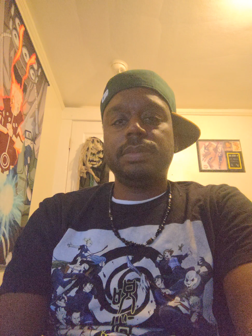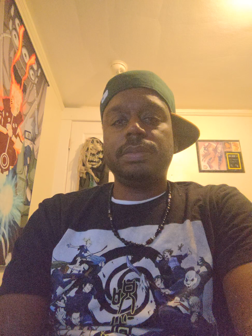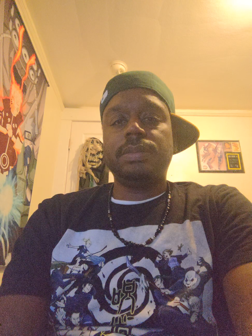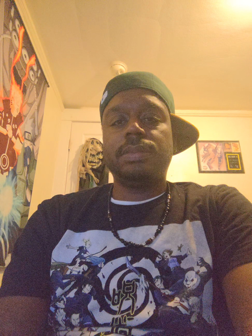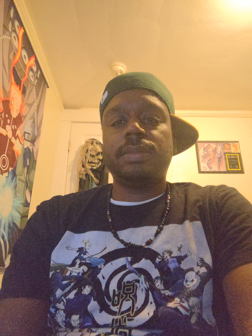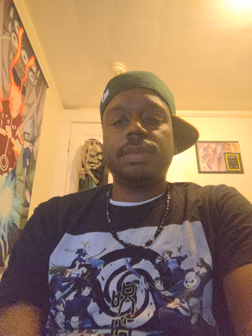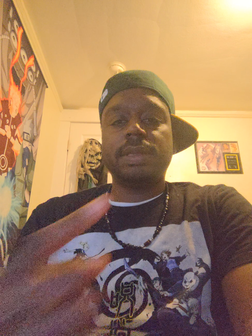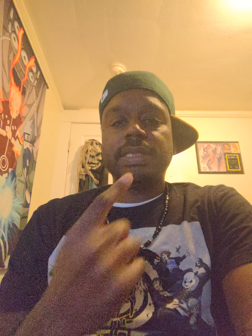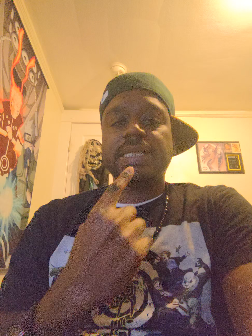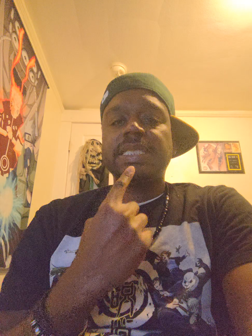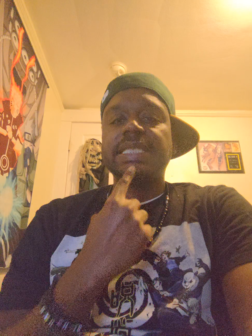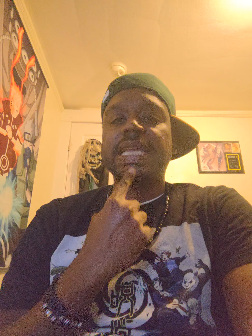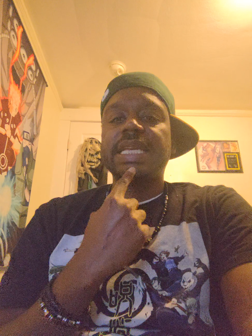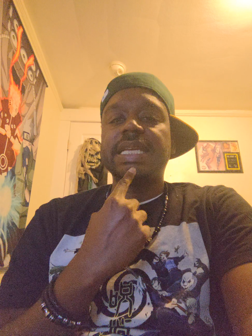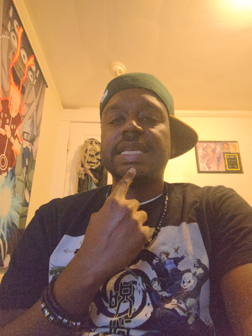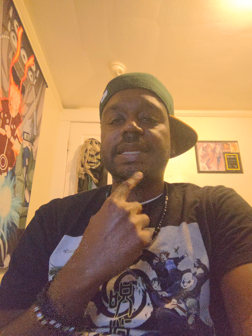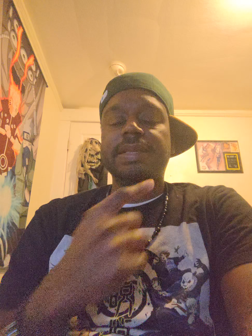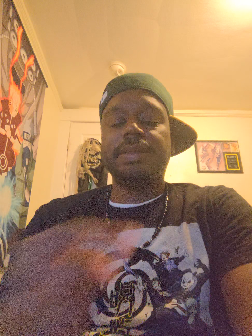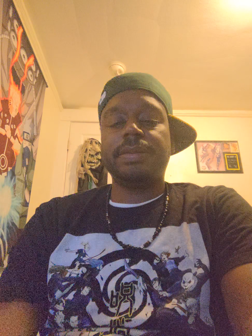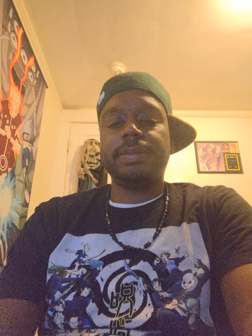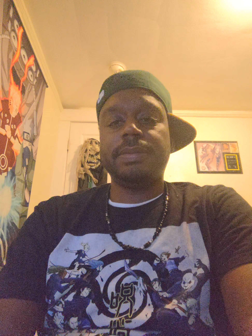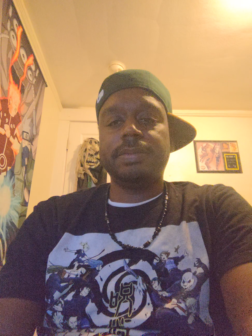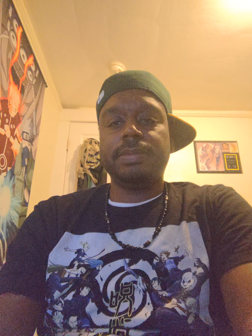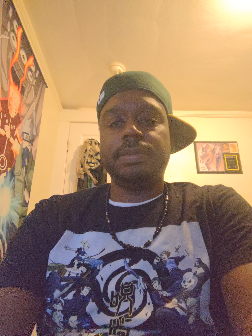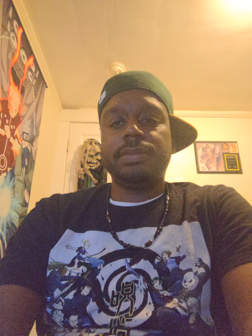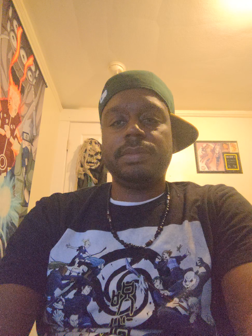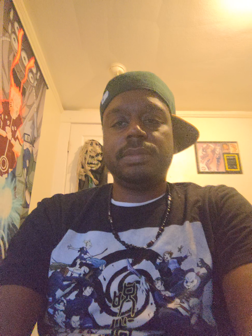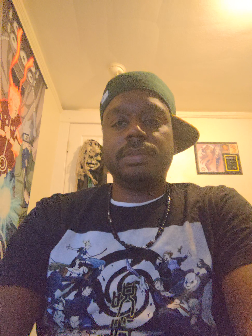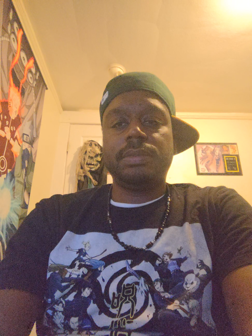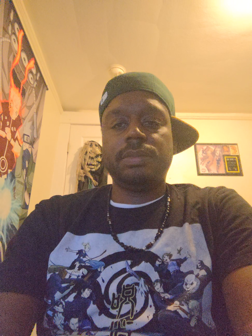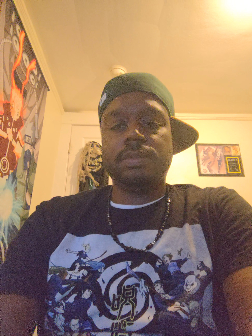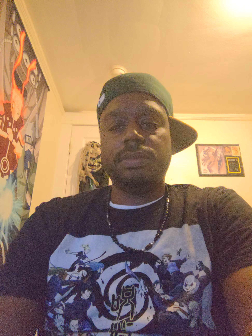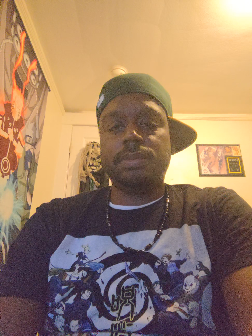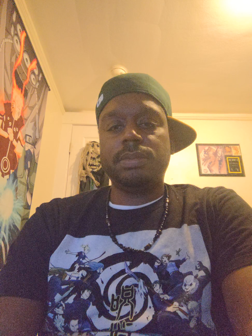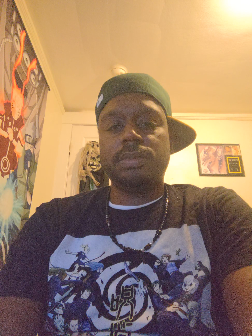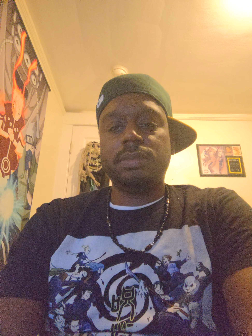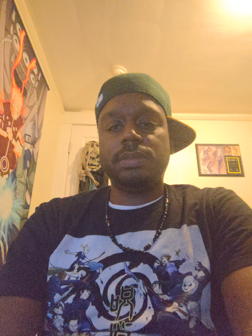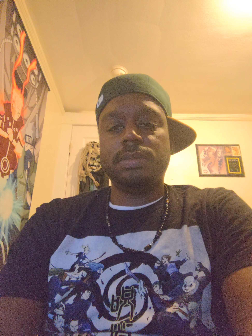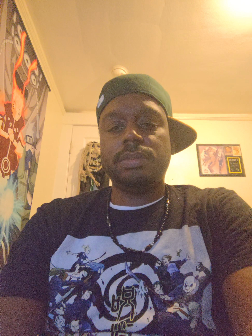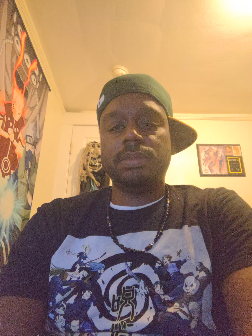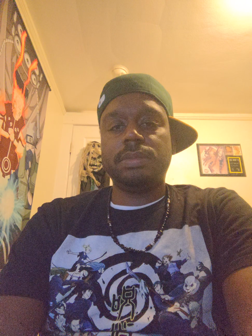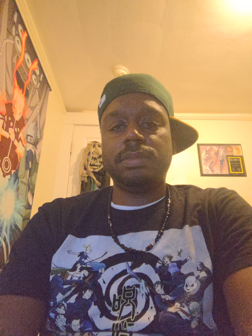say